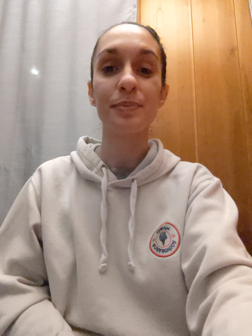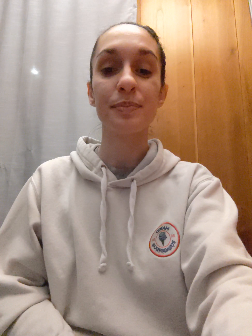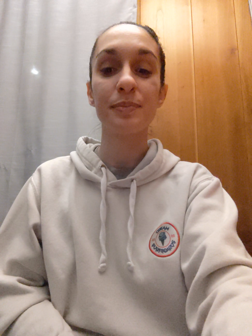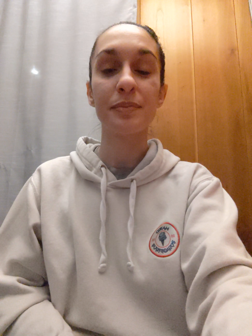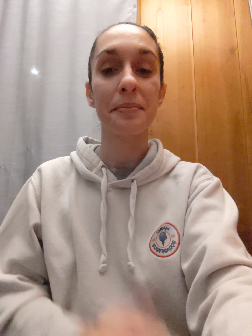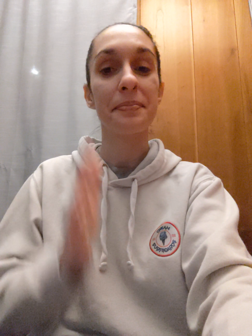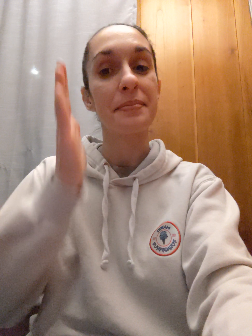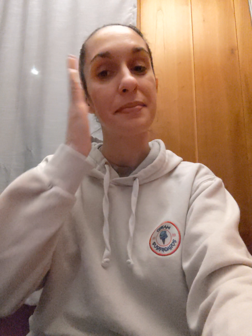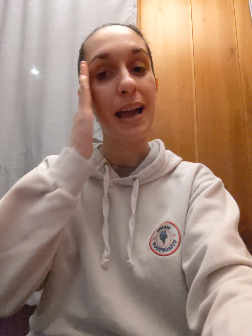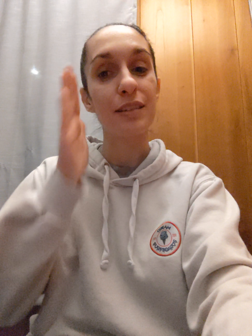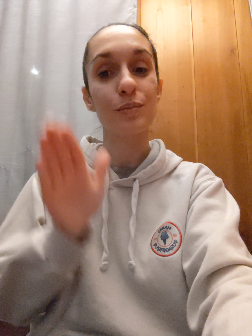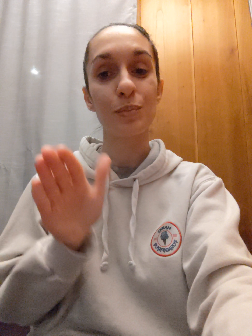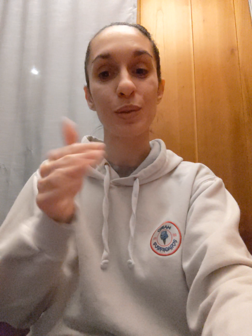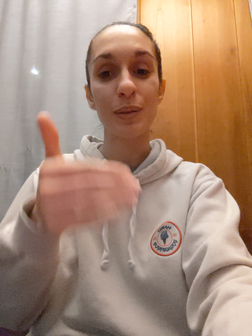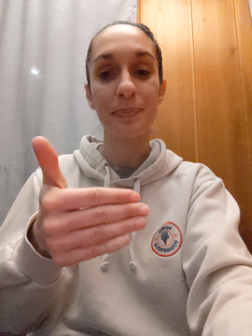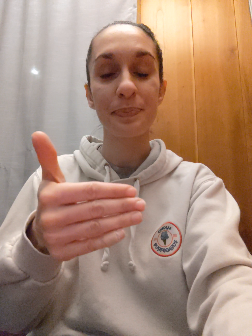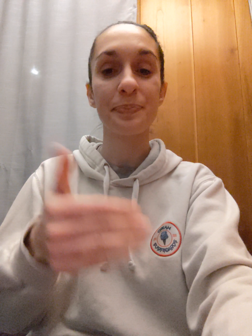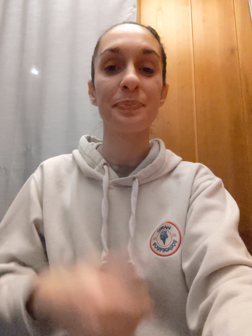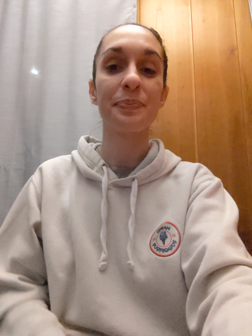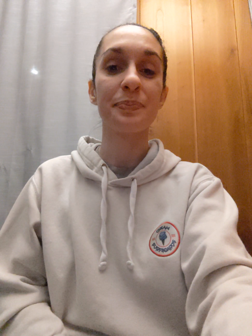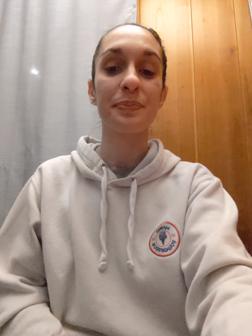bedroom